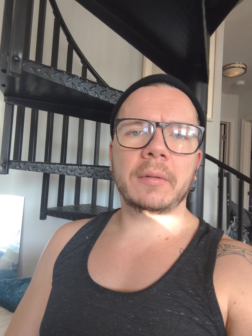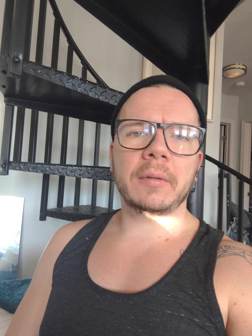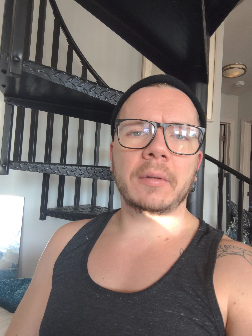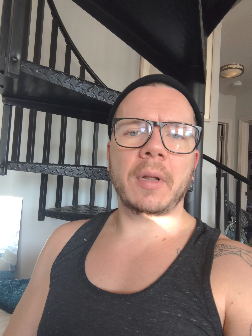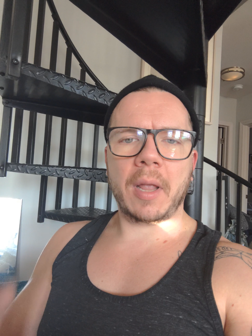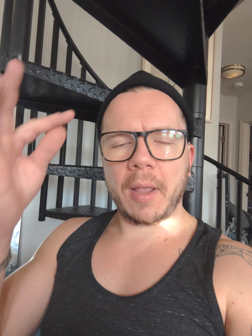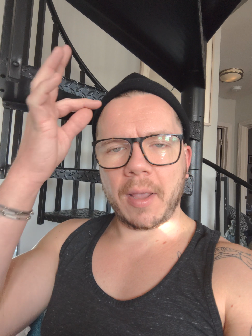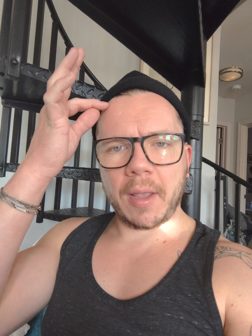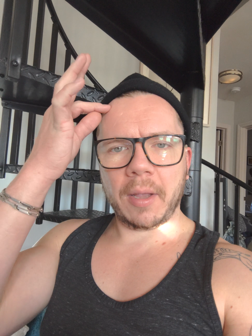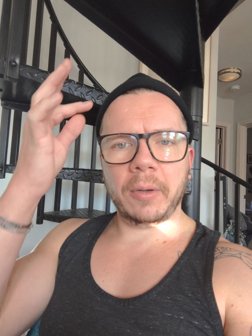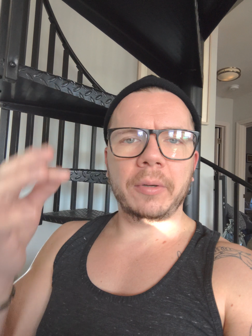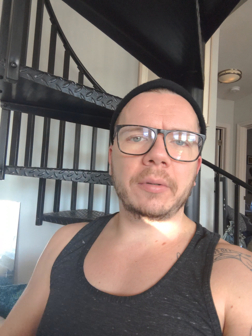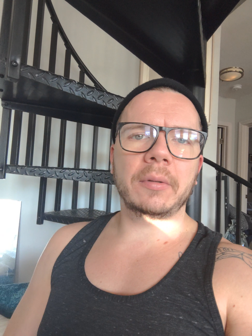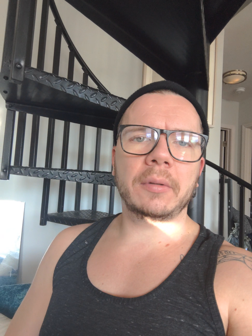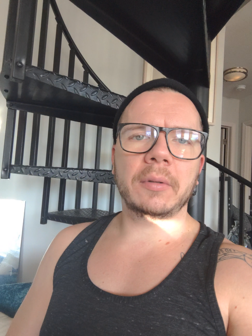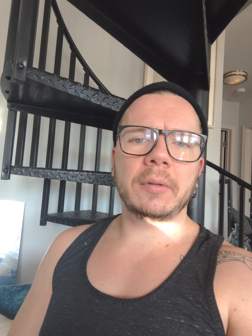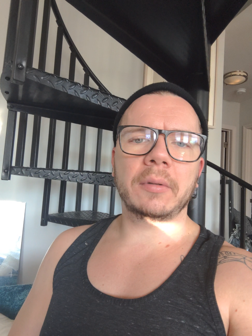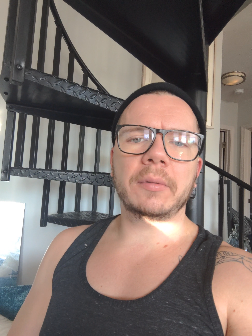hair